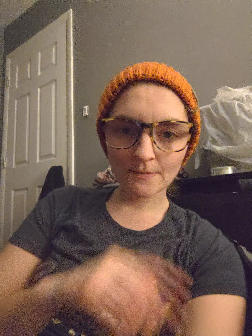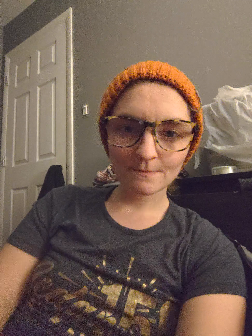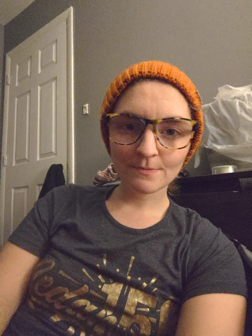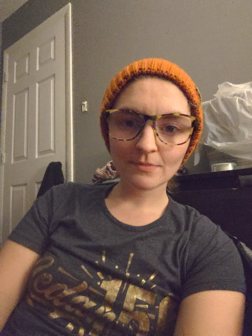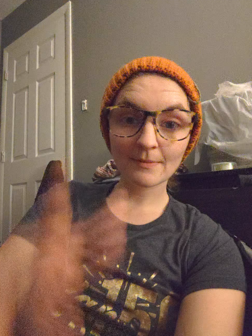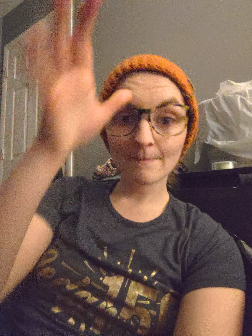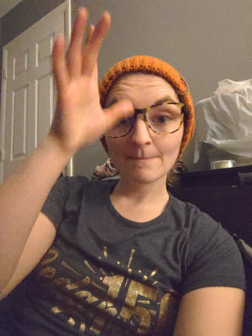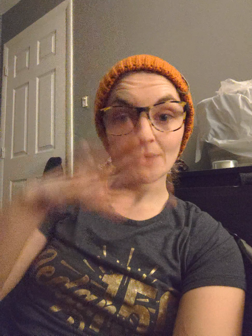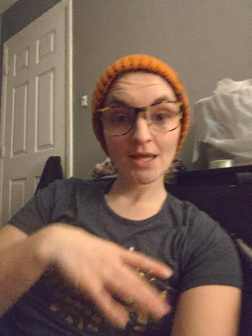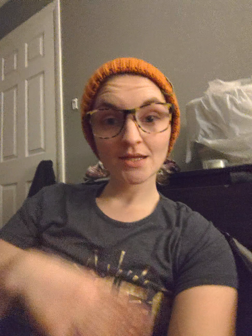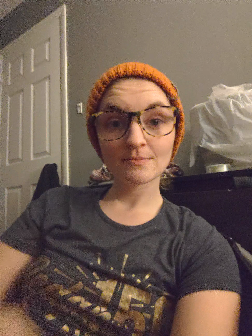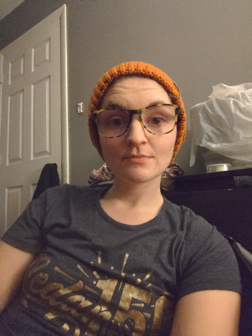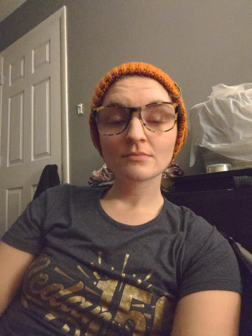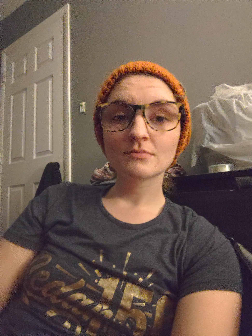man